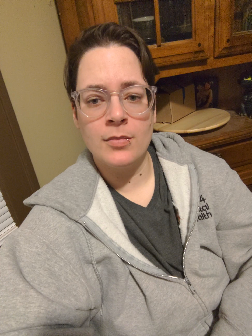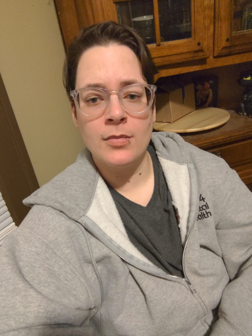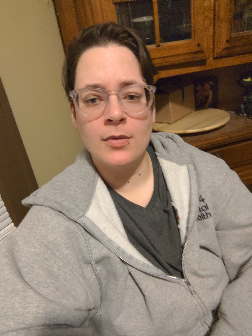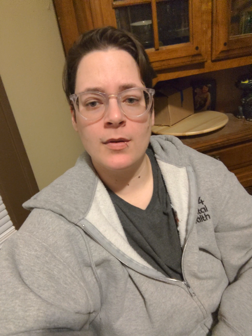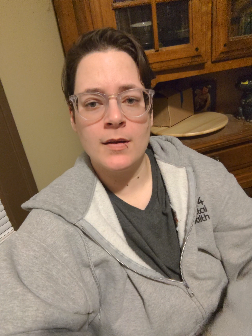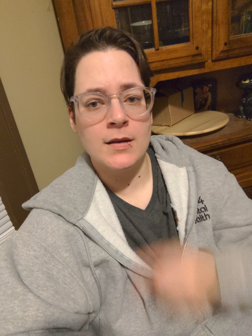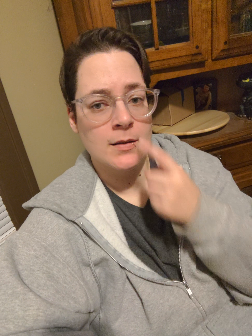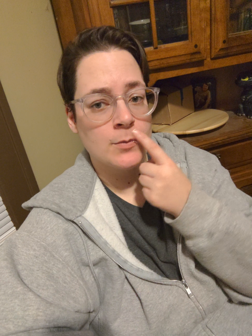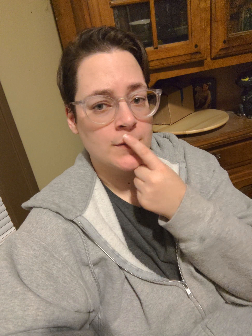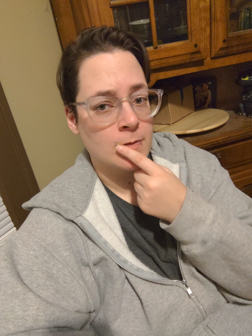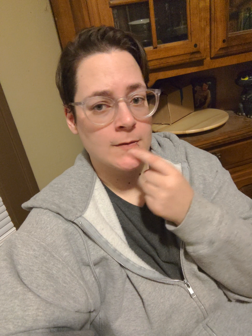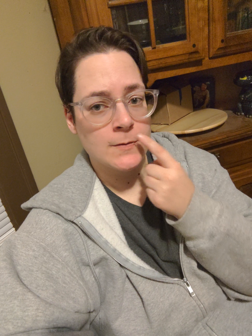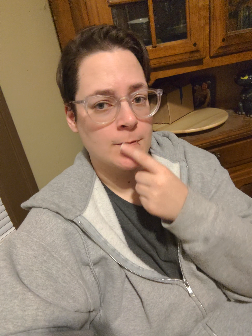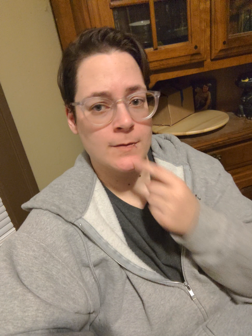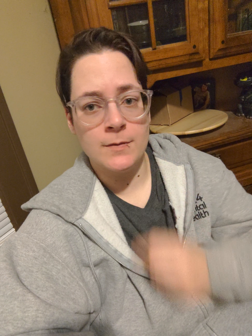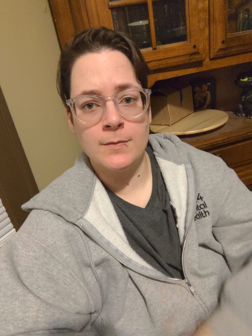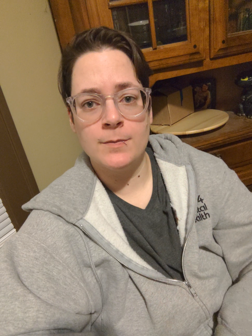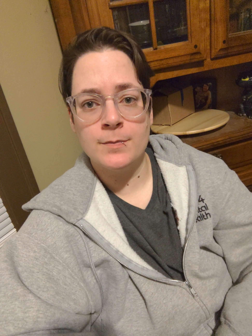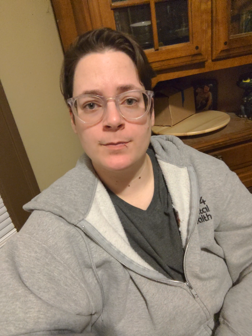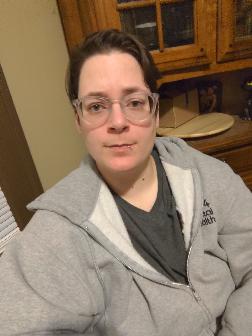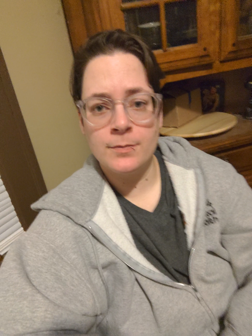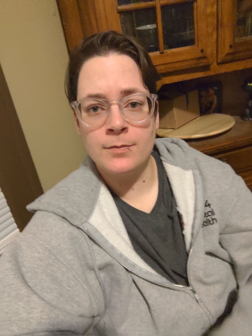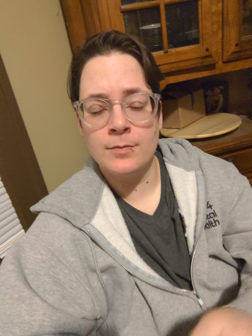lips